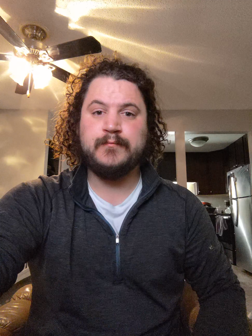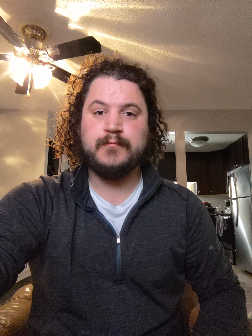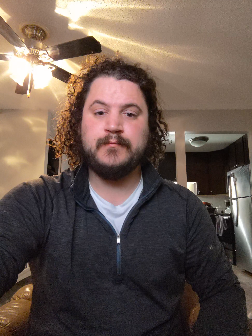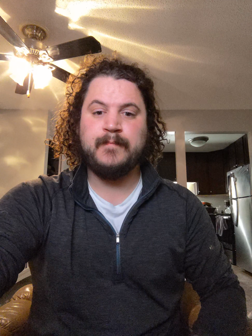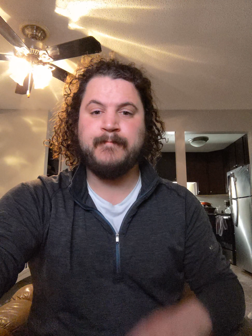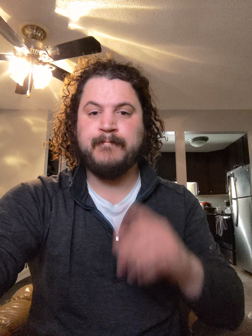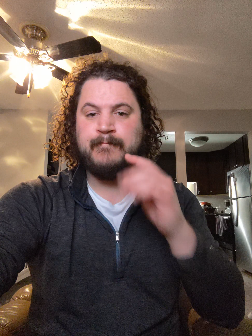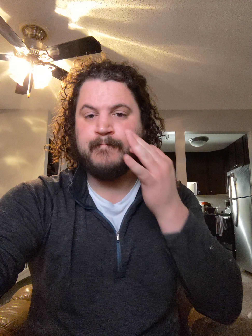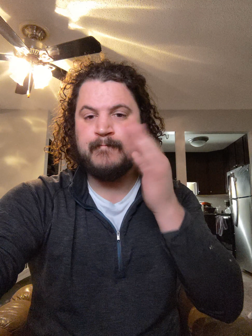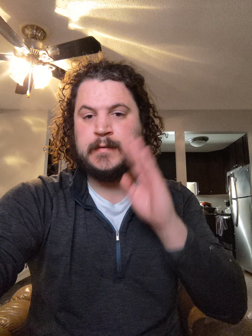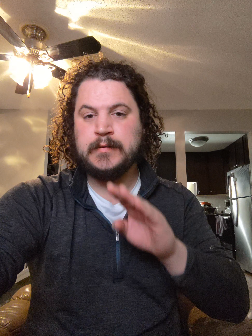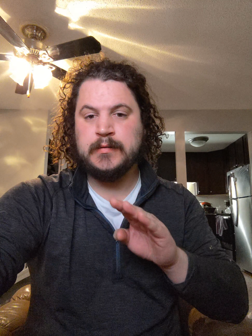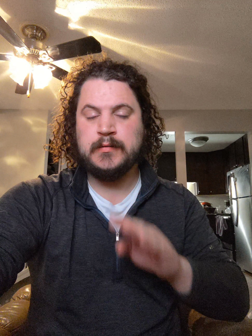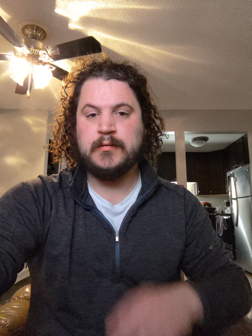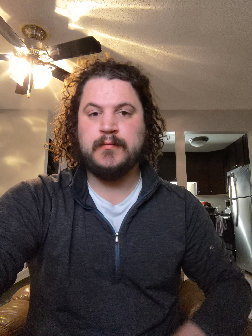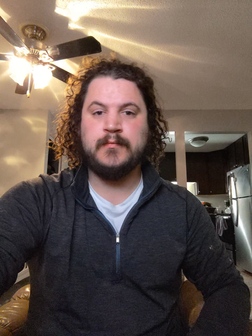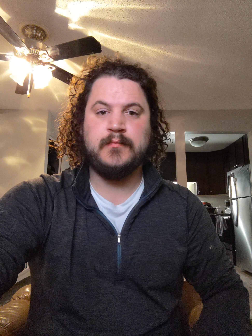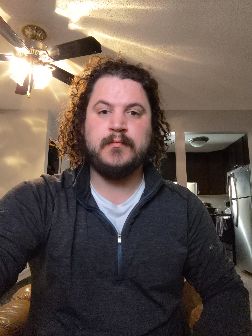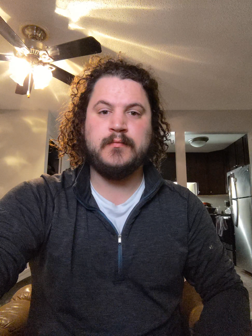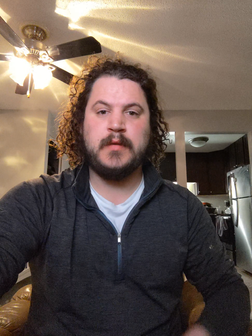bee